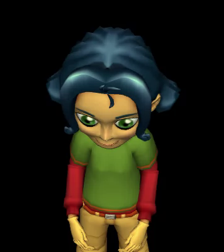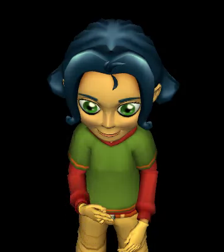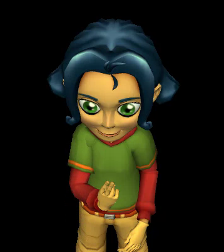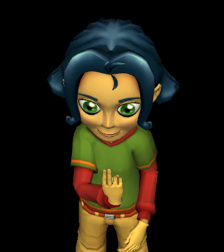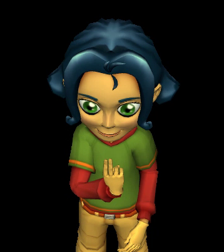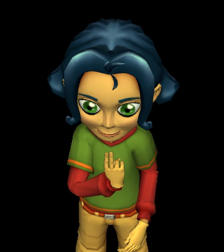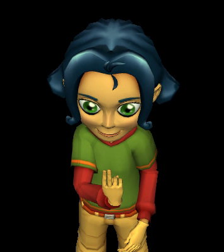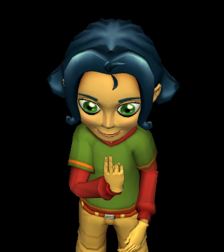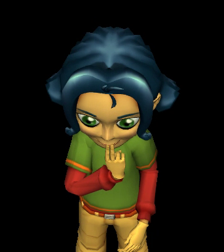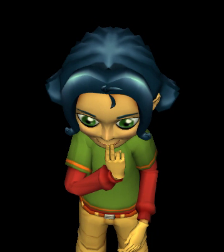سيجارة